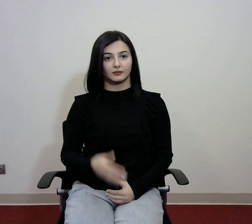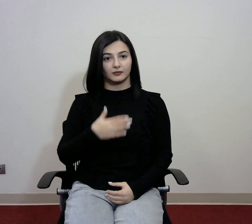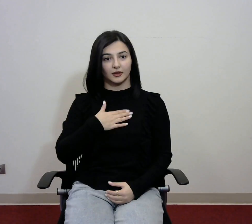mənə